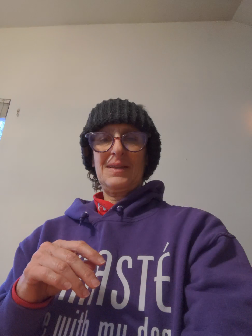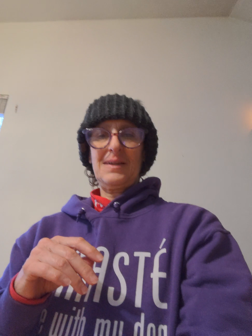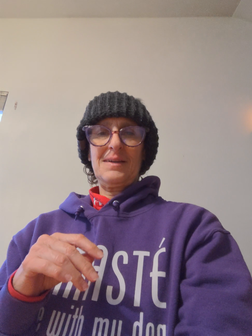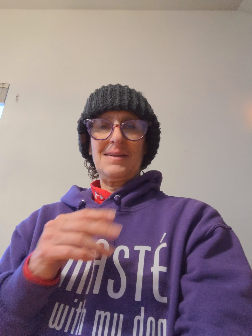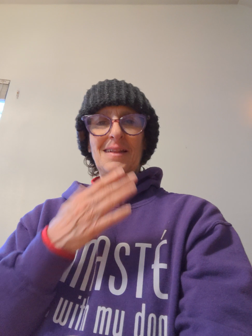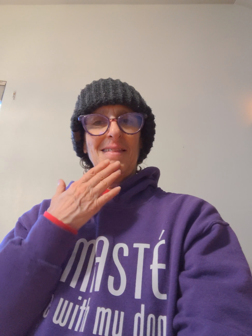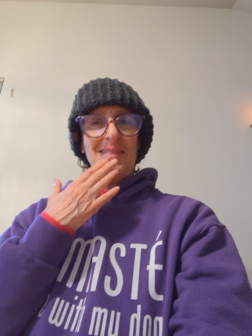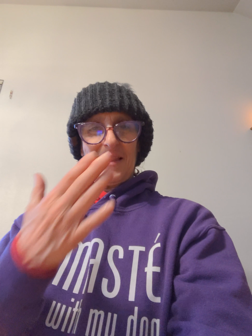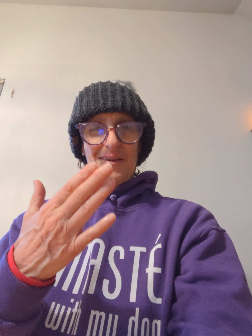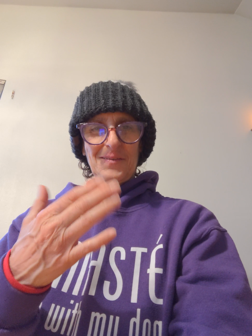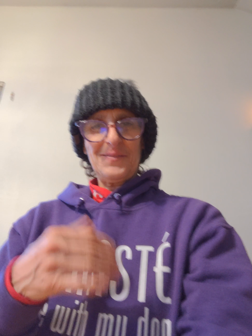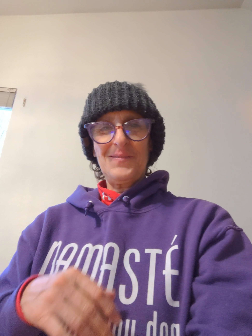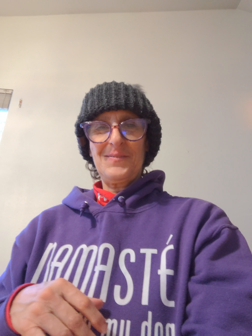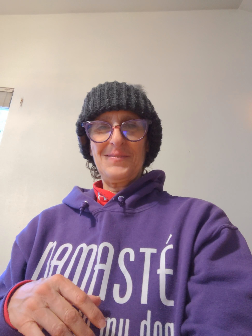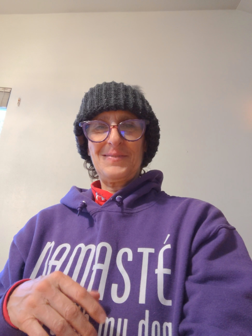thank you